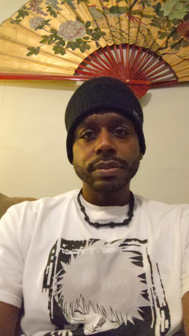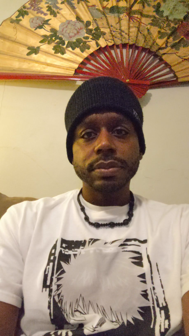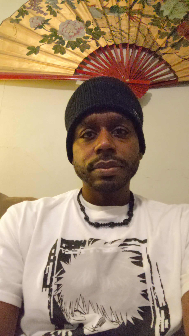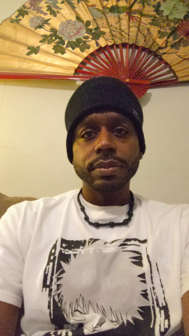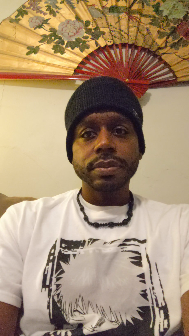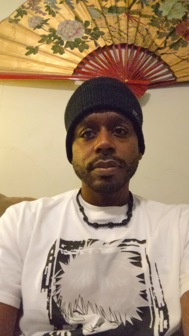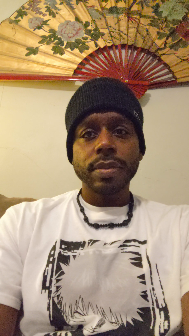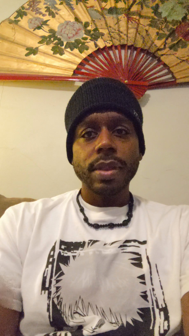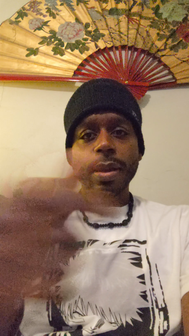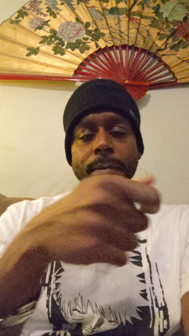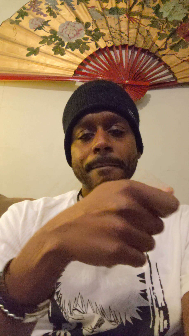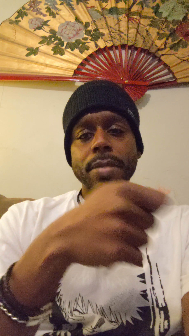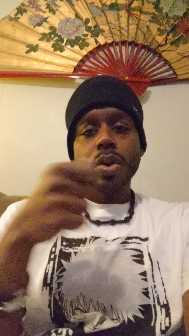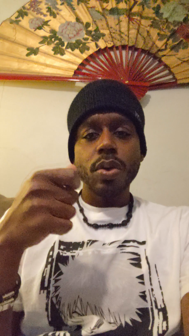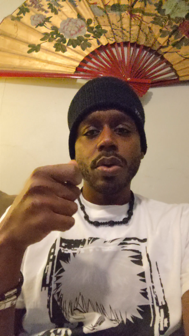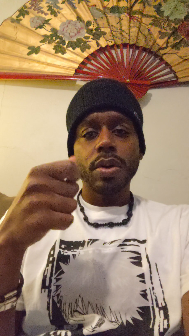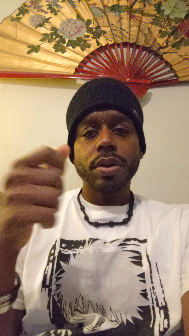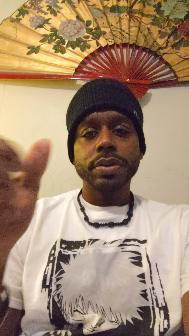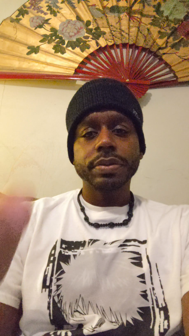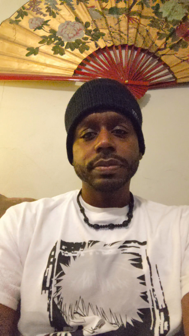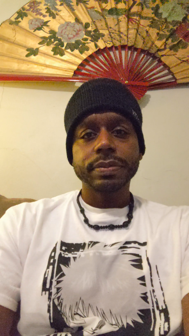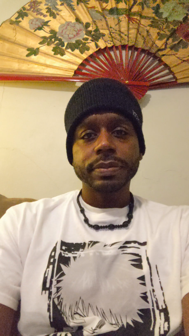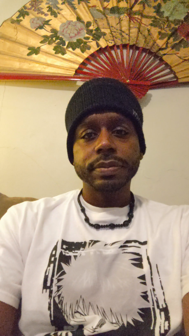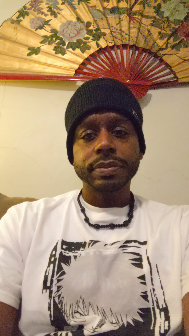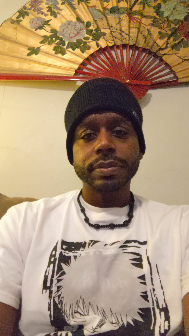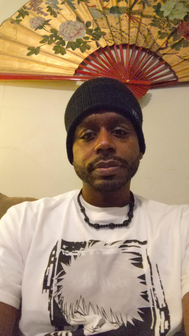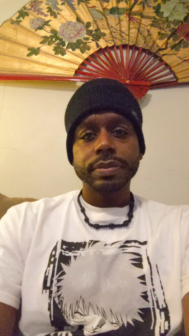pull